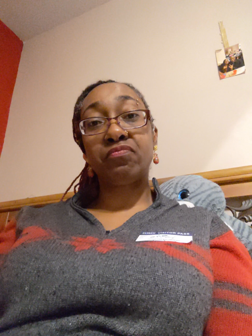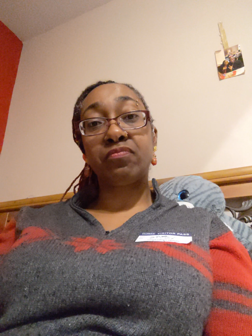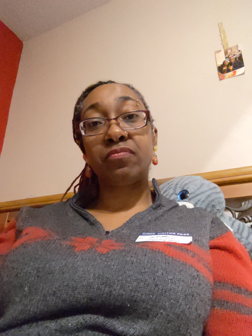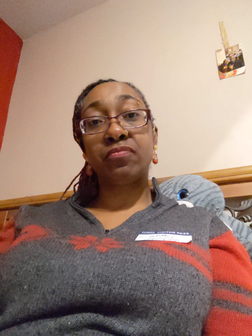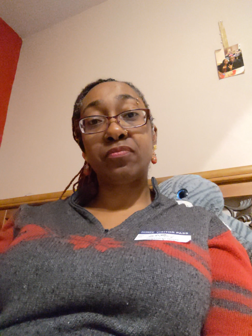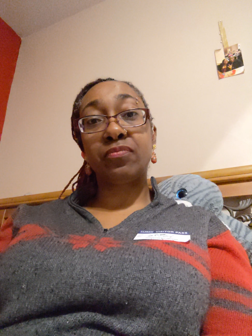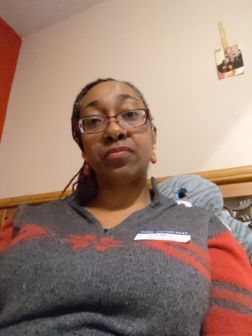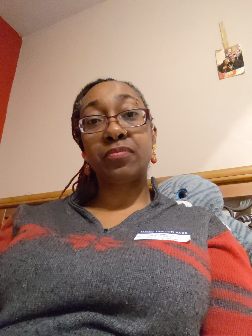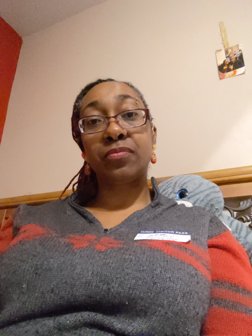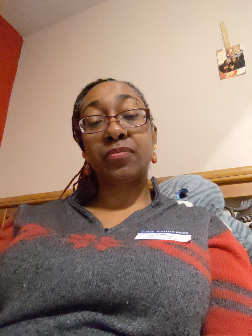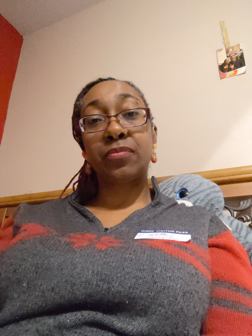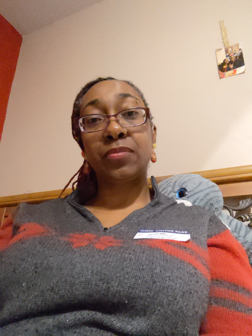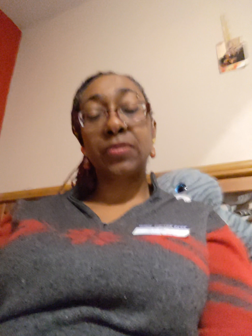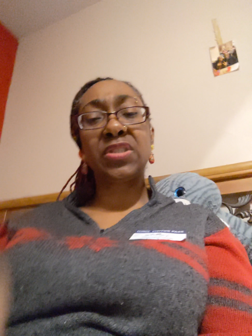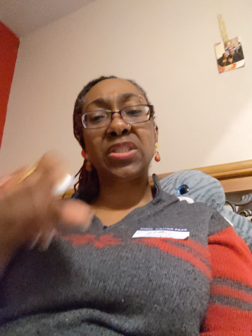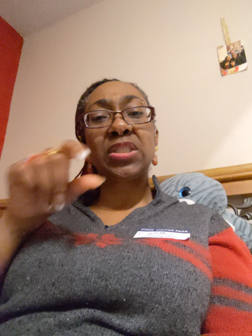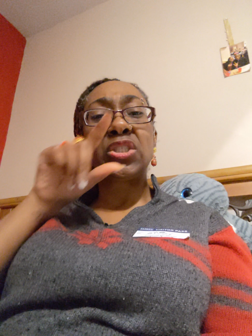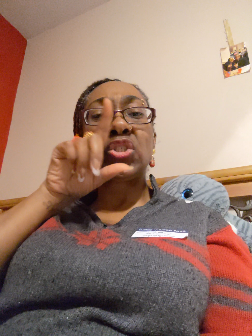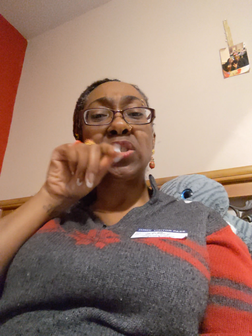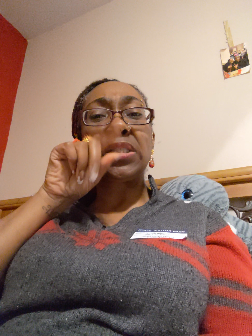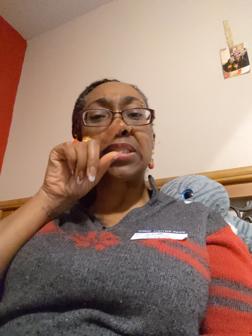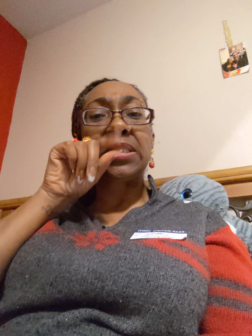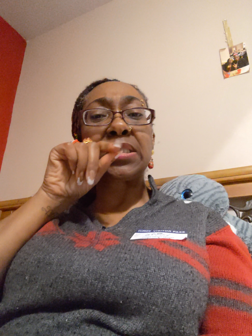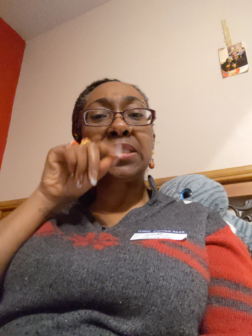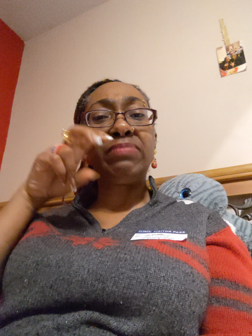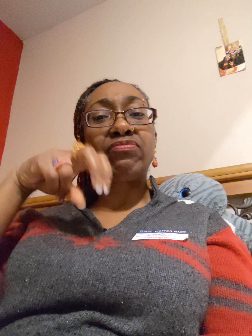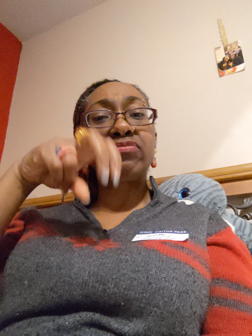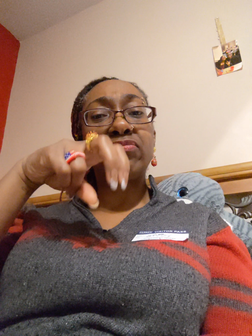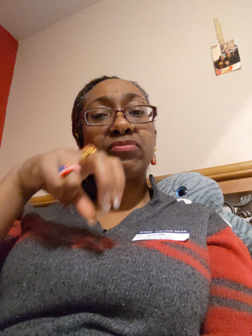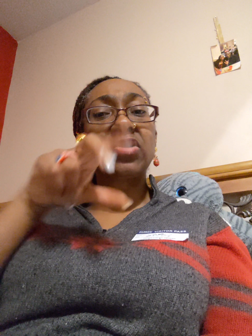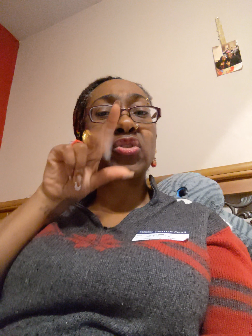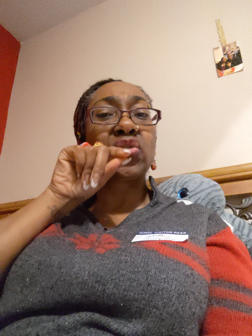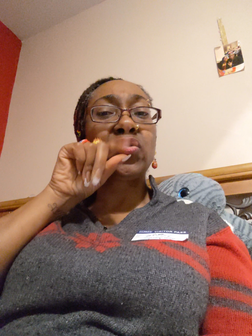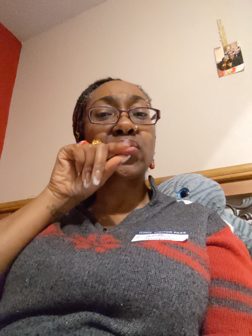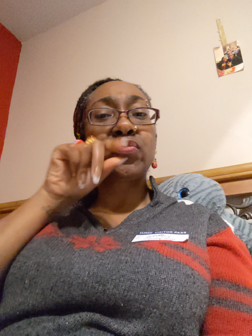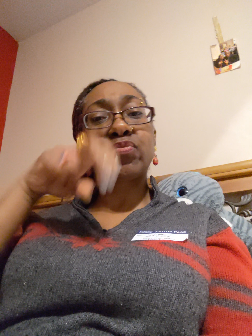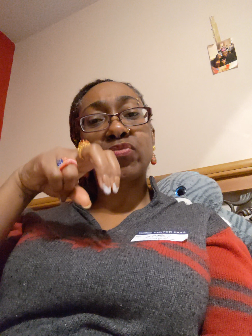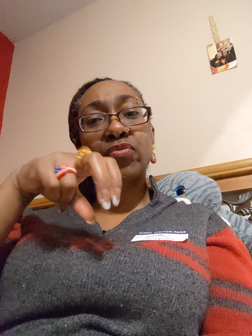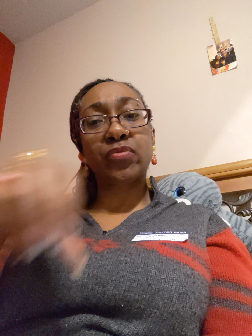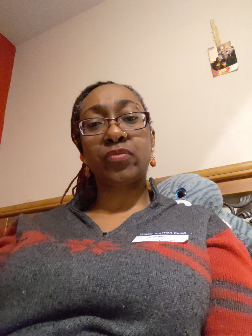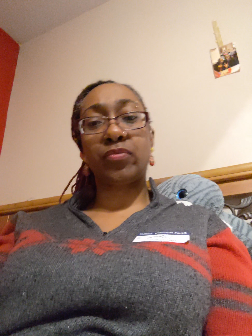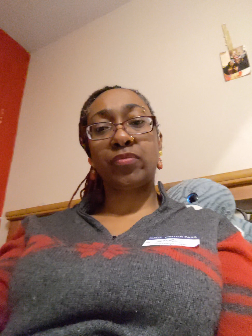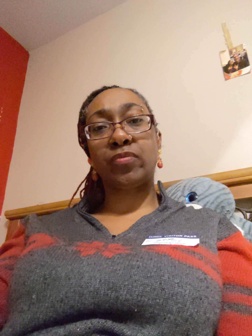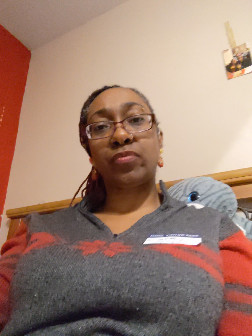hen